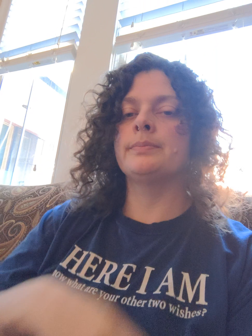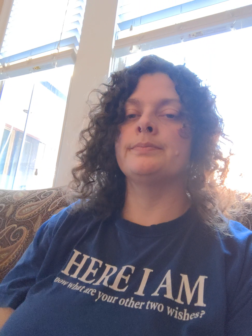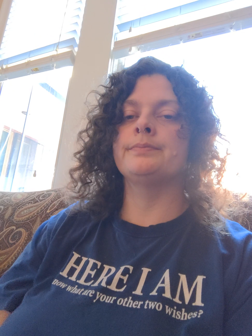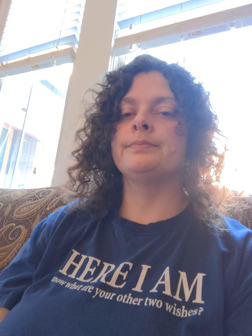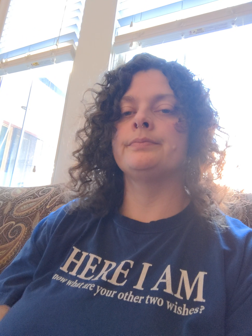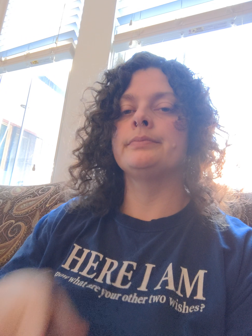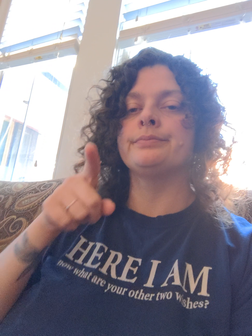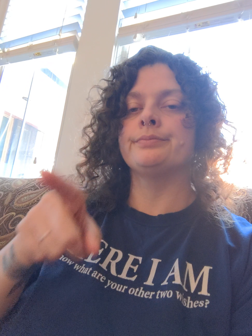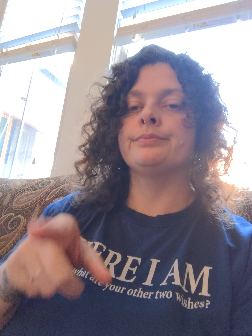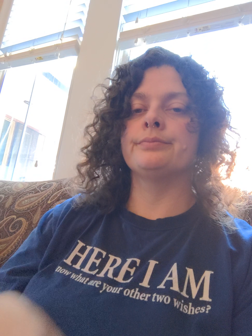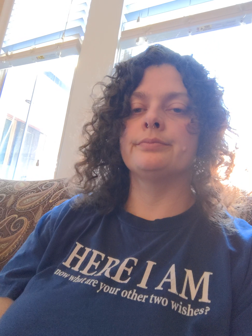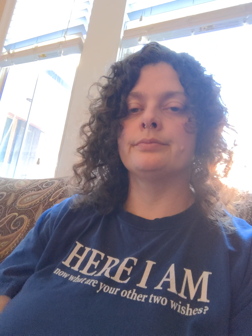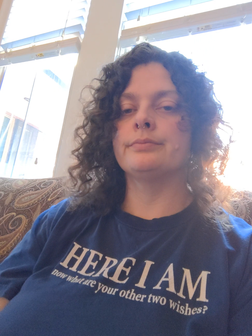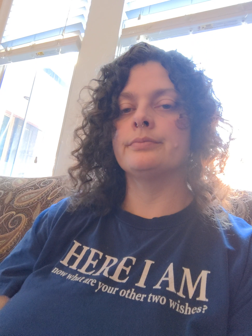he/she/it